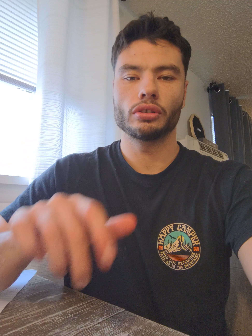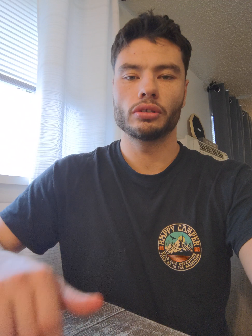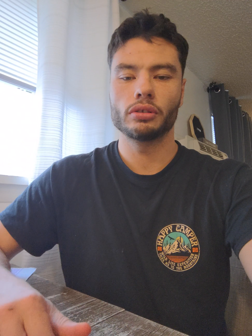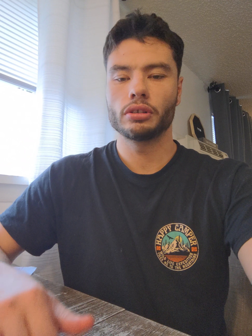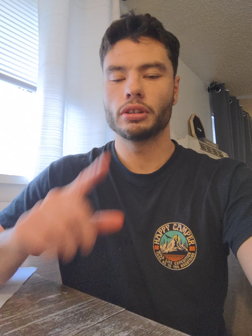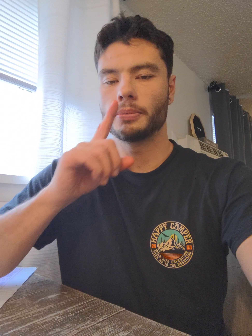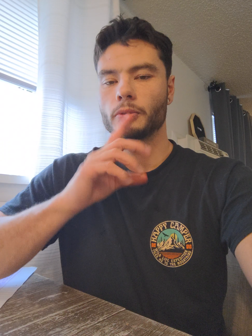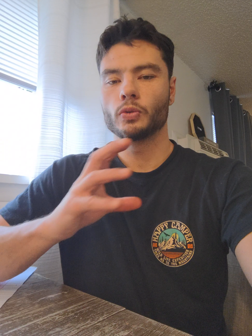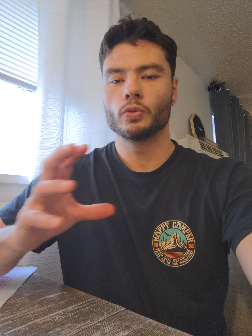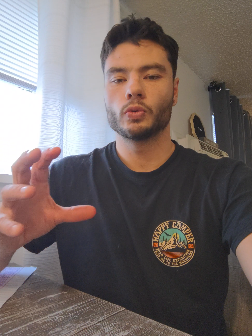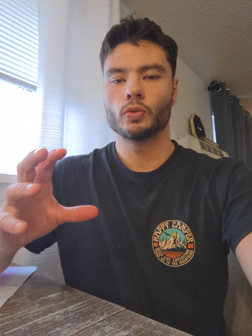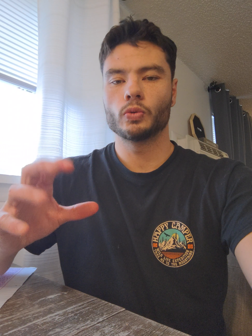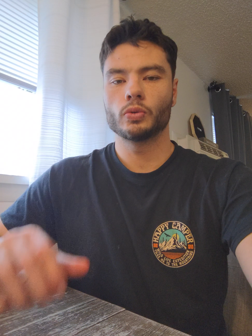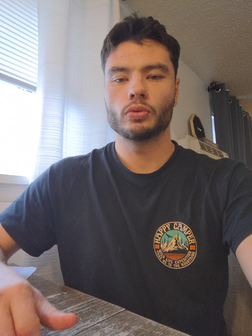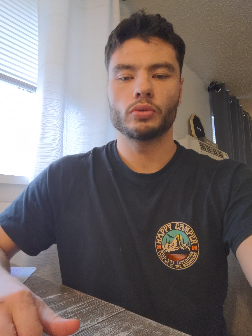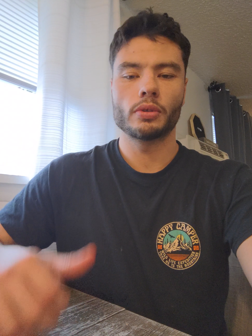balloon